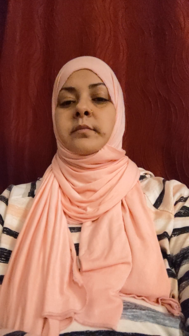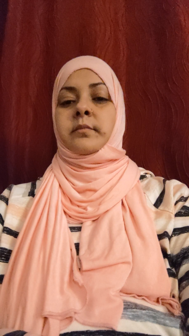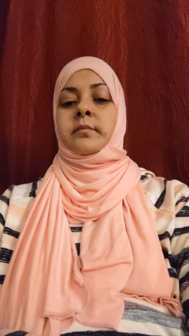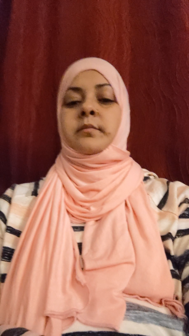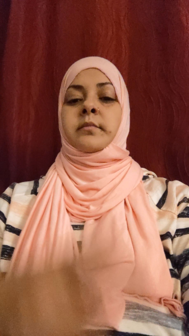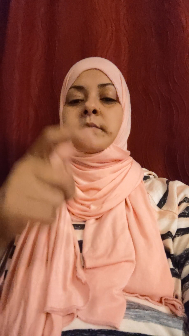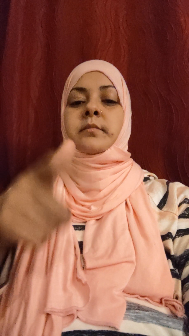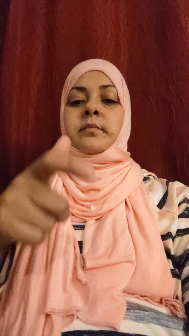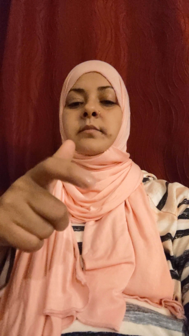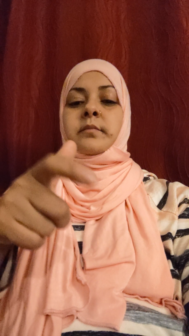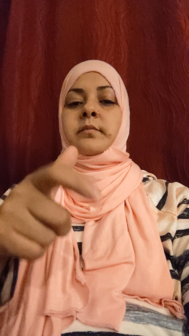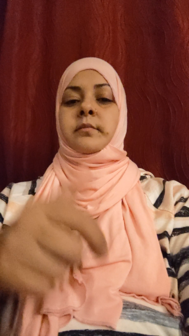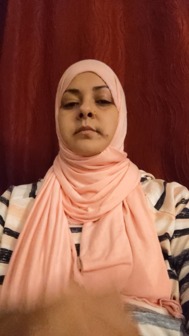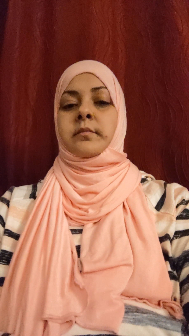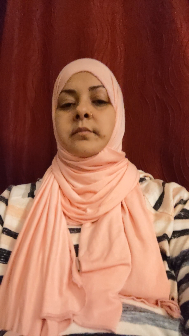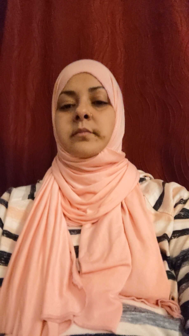plate